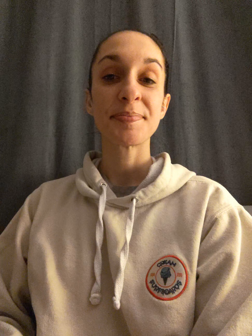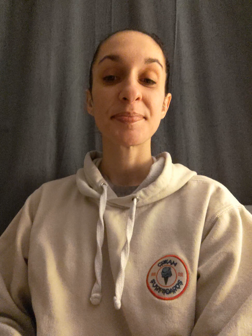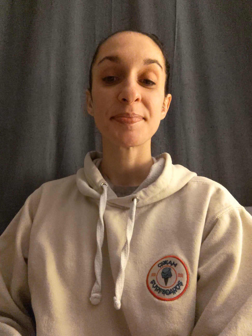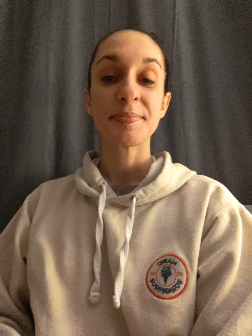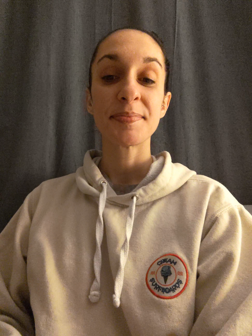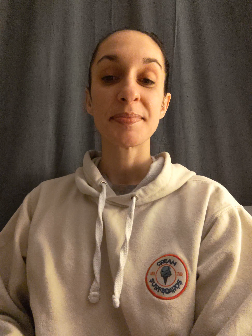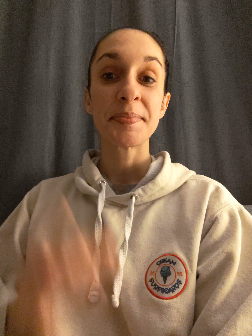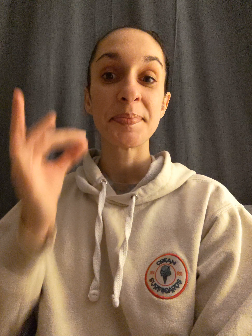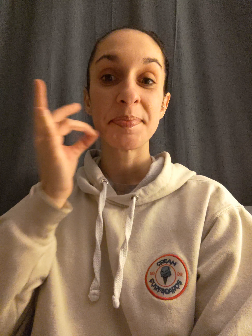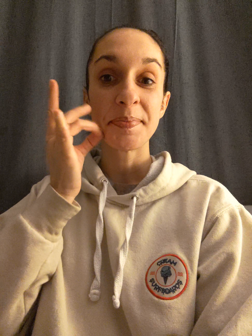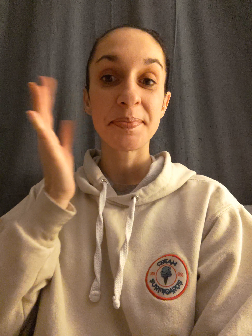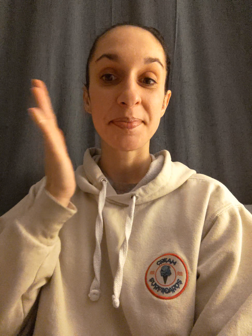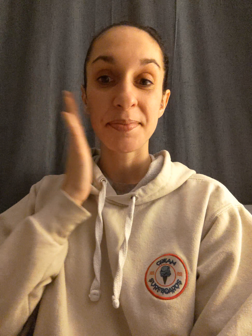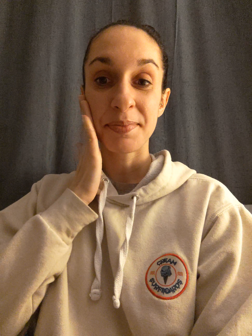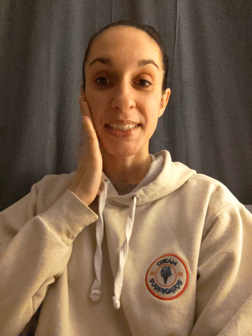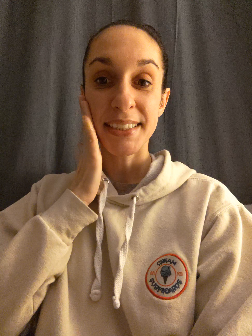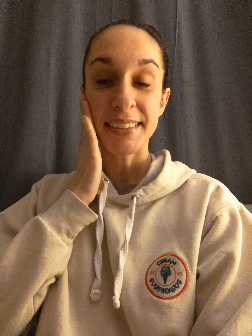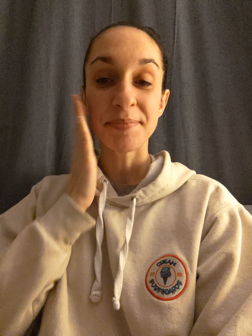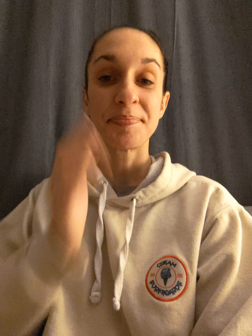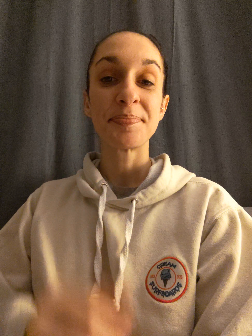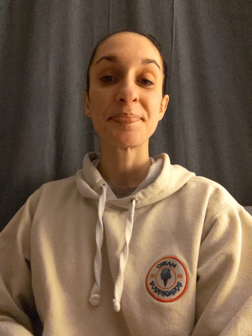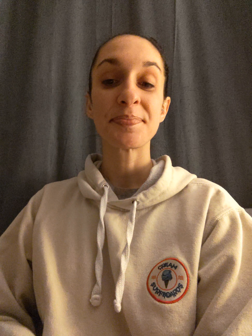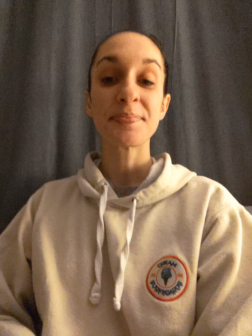bee